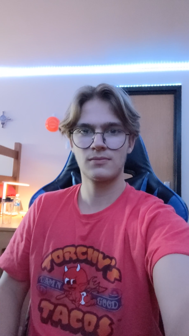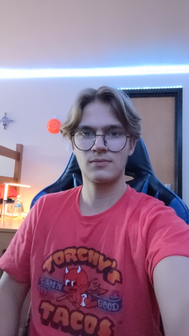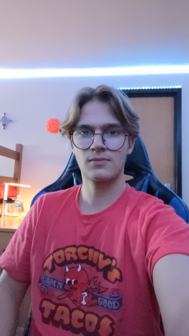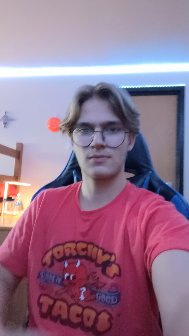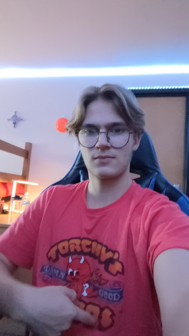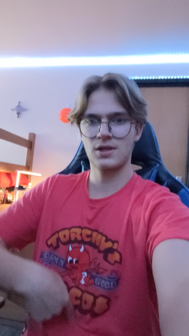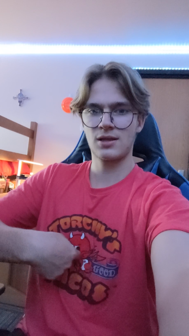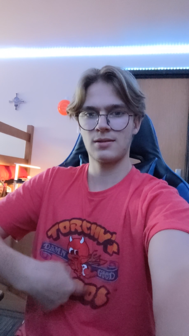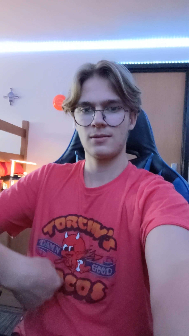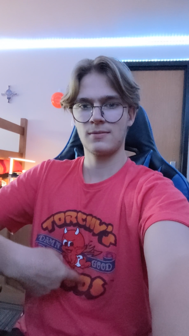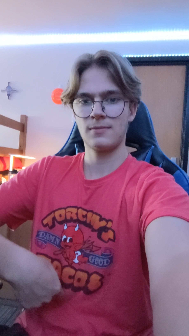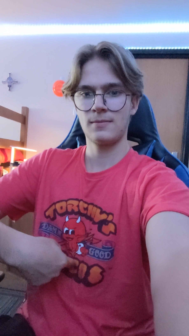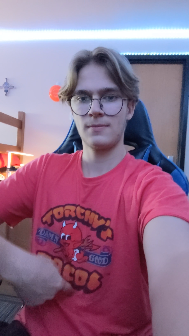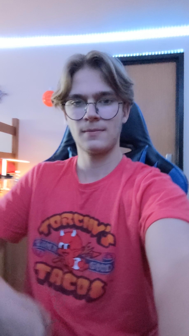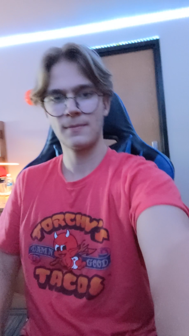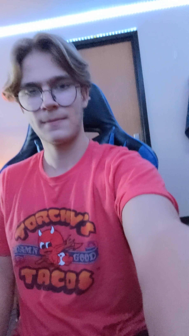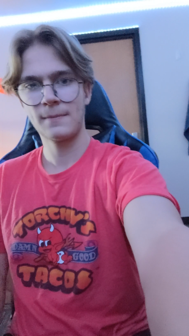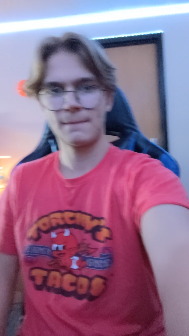belly button